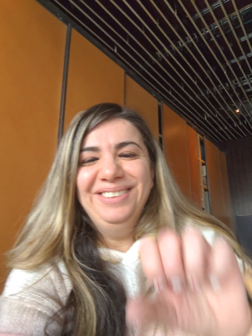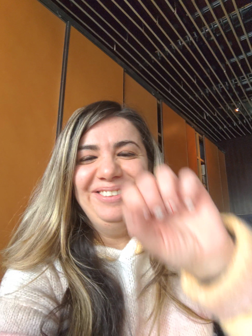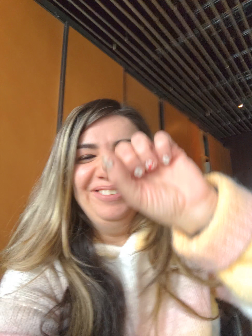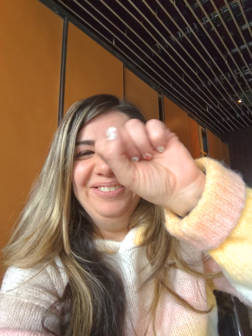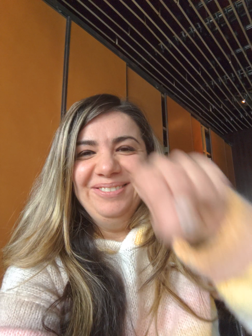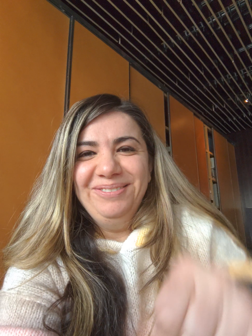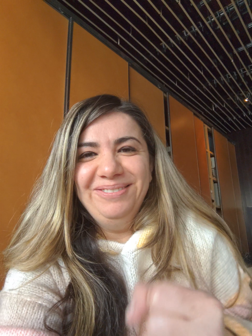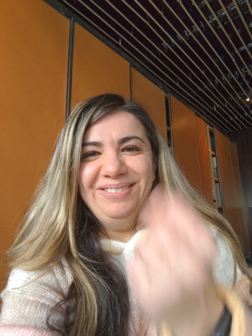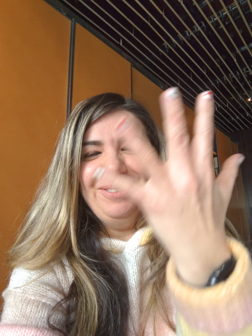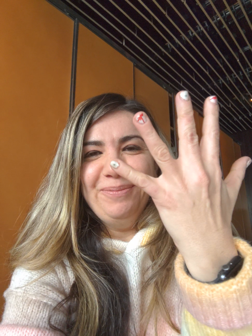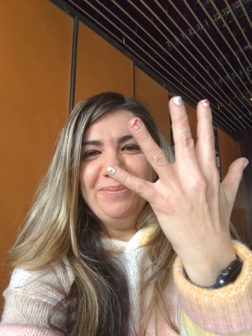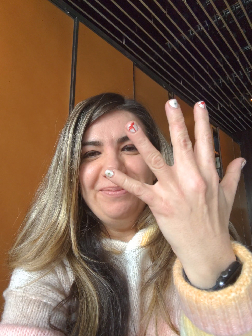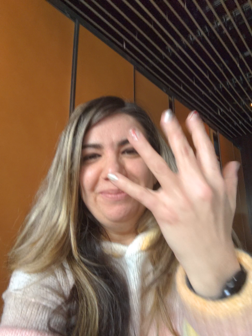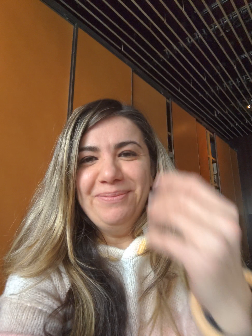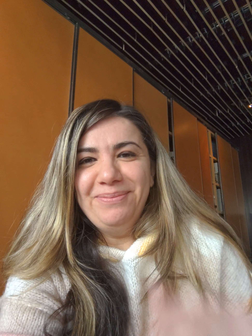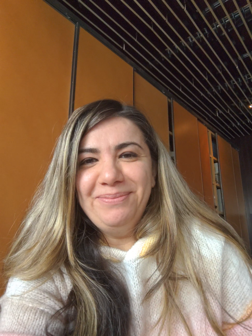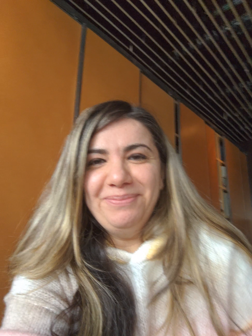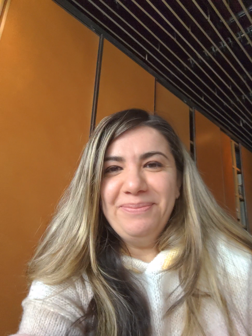mitten